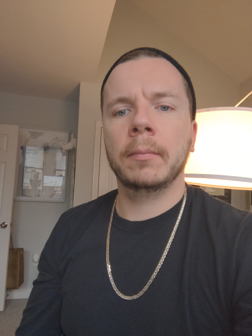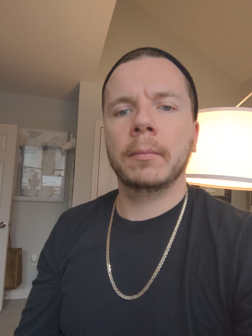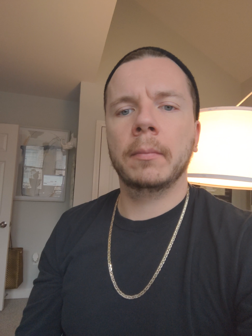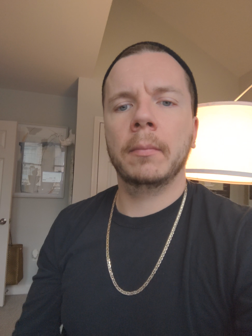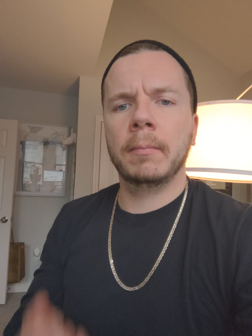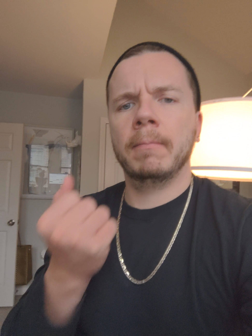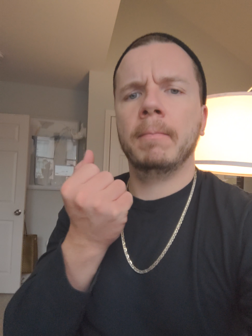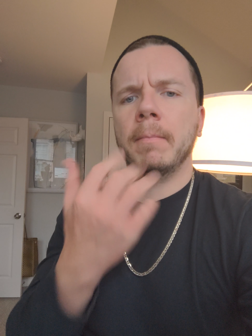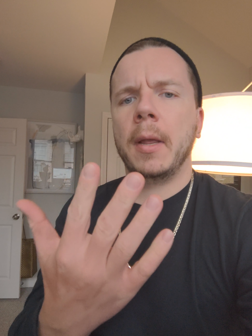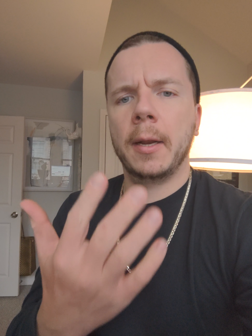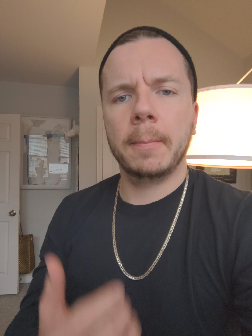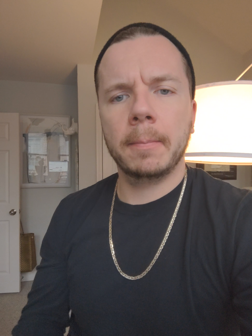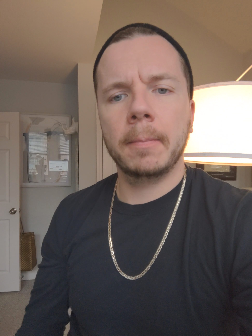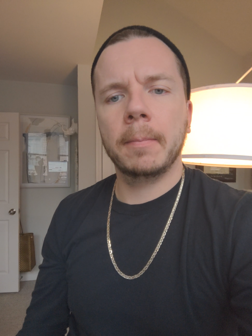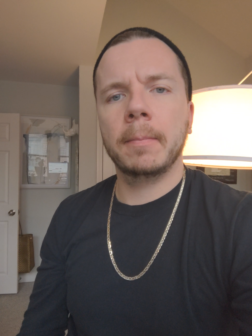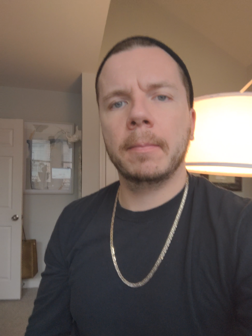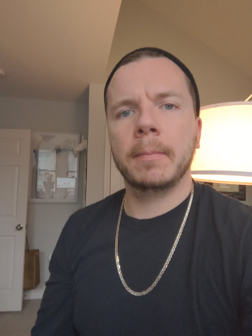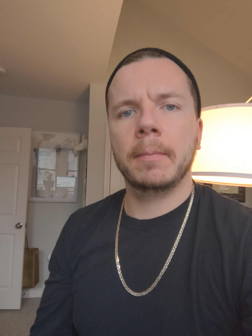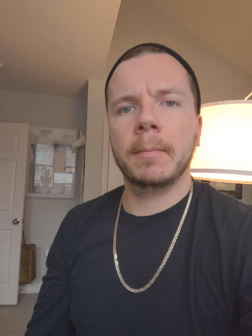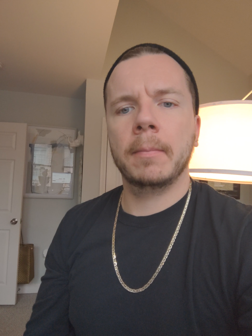many